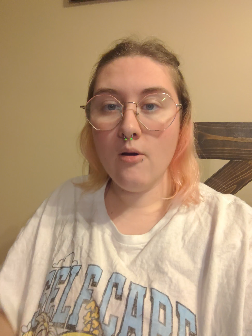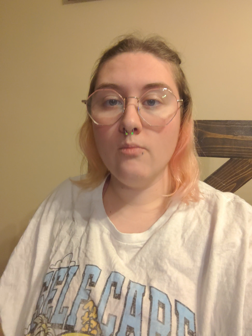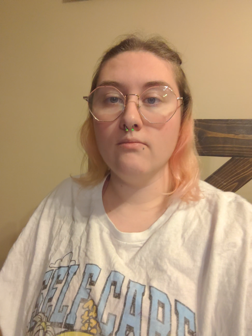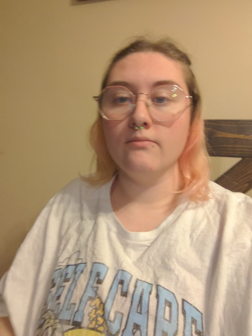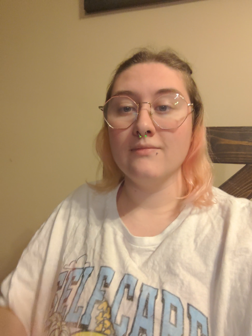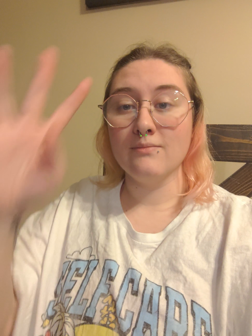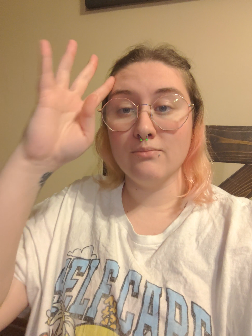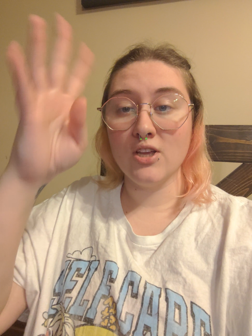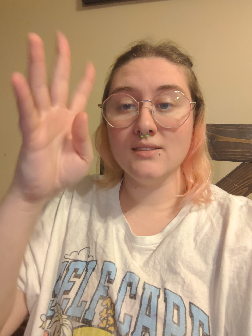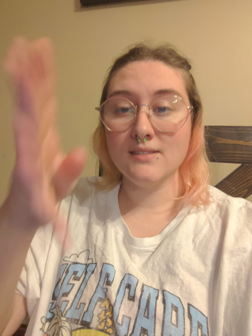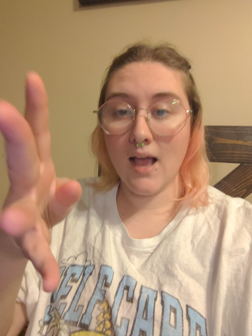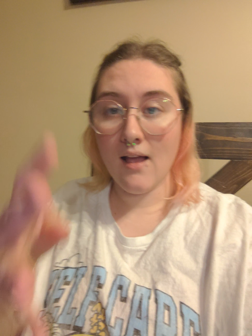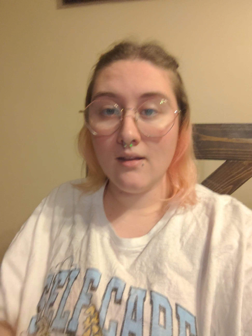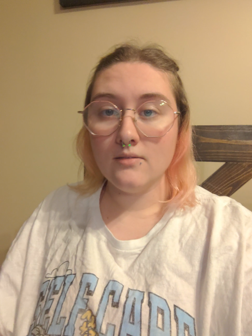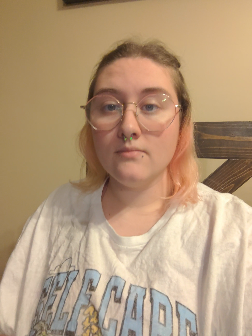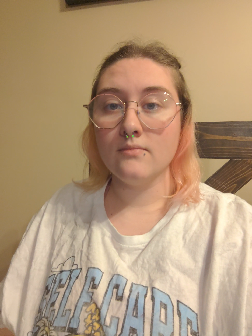pretend